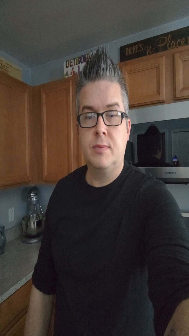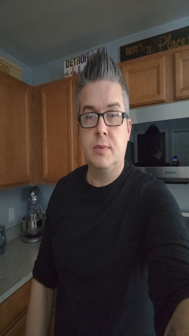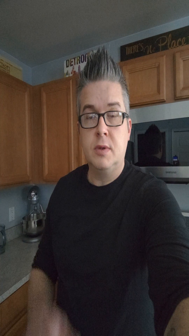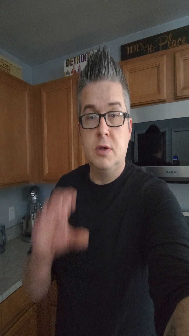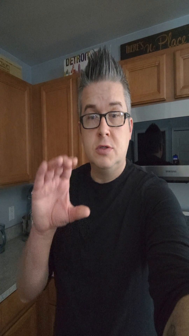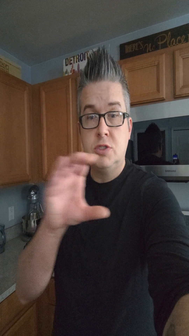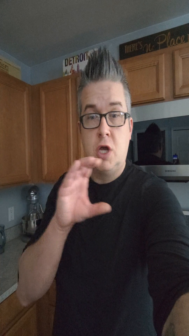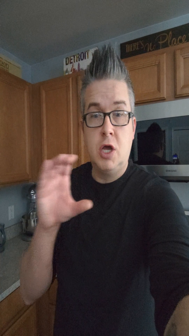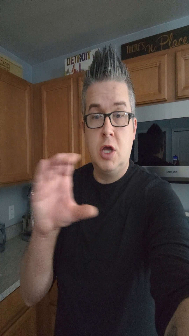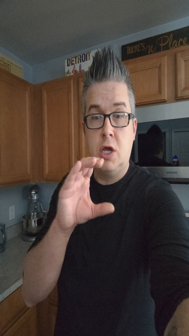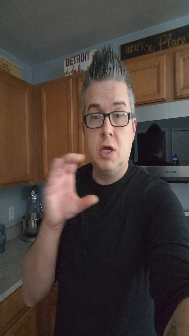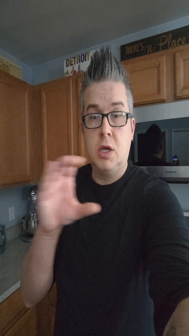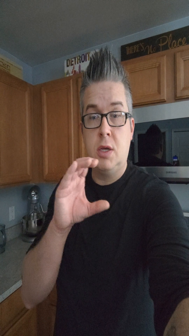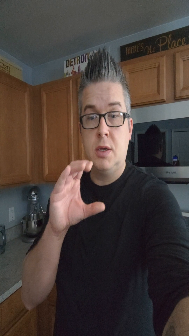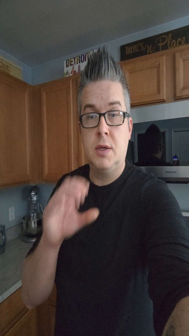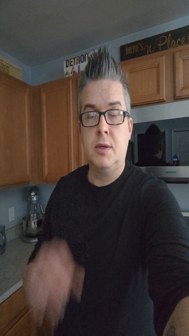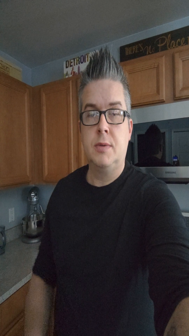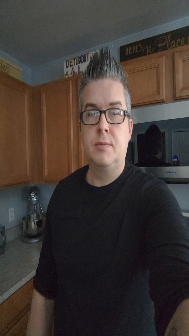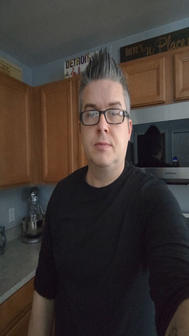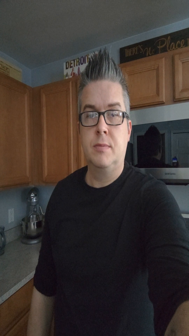chocolate